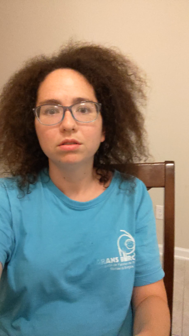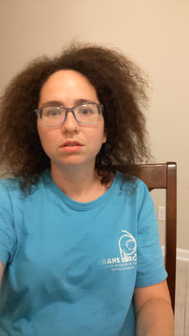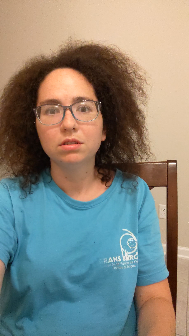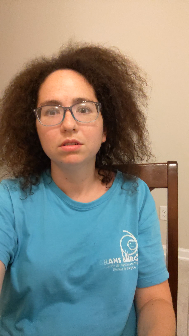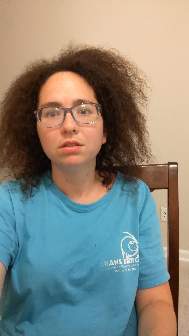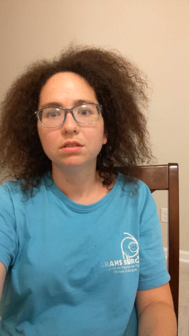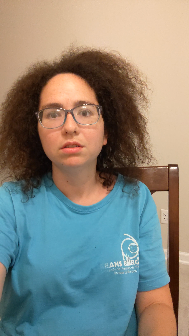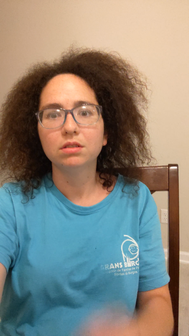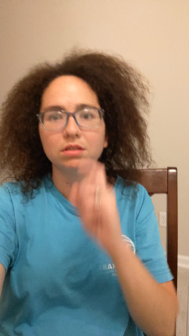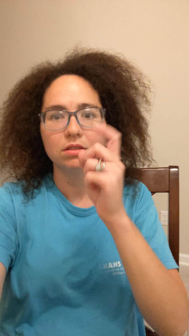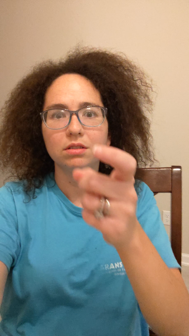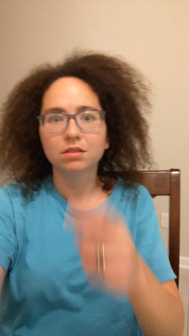present